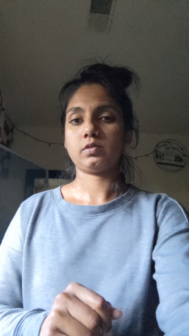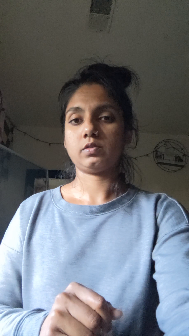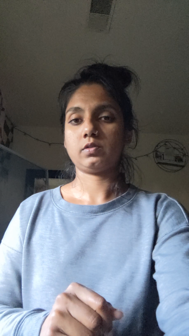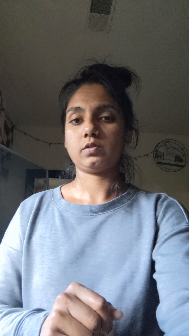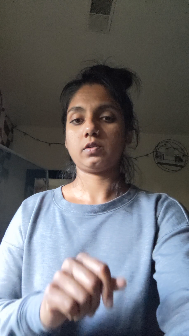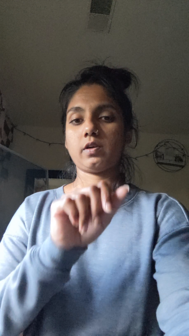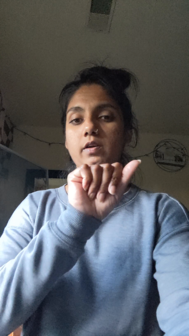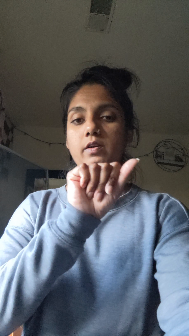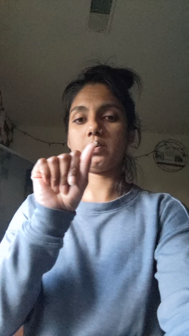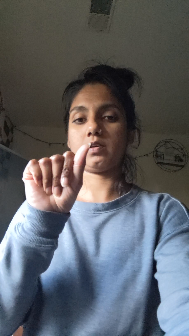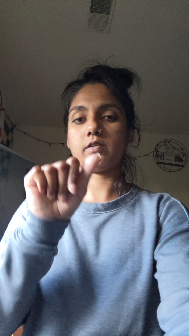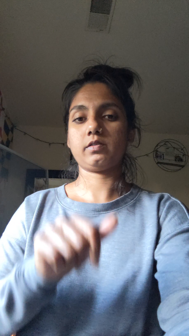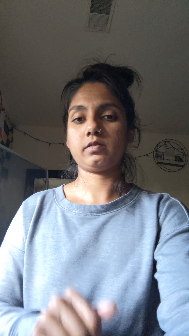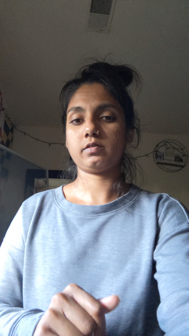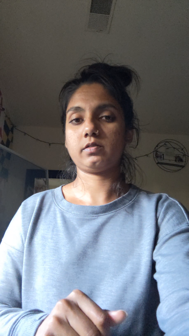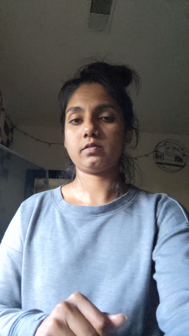a